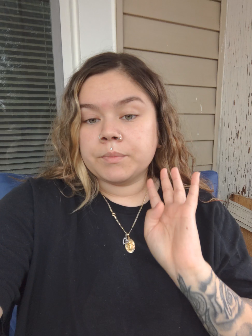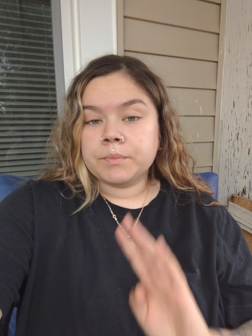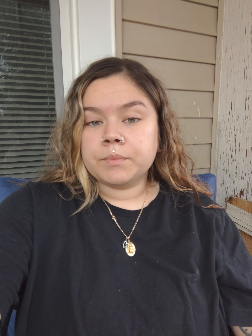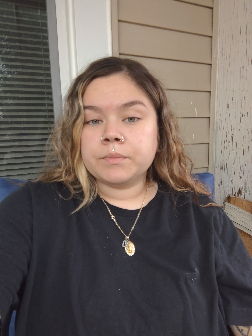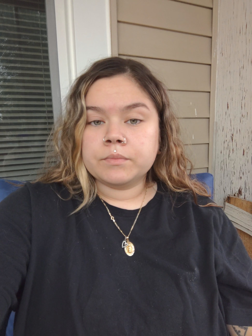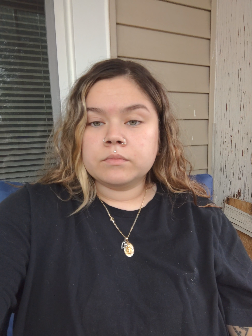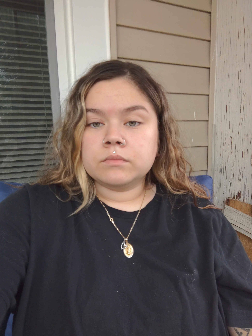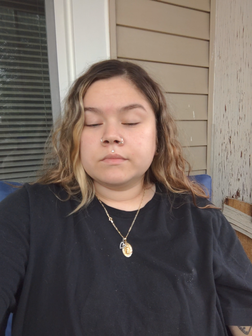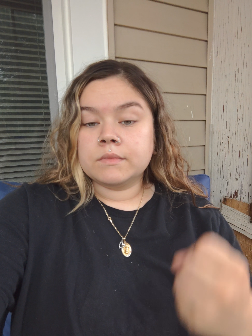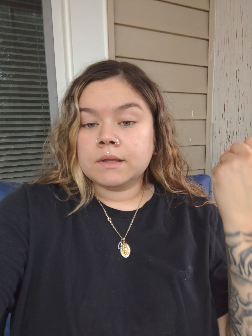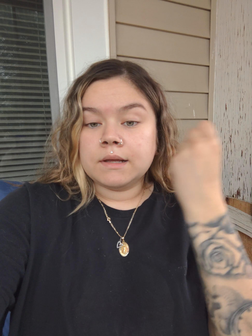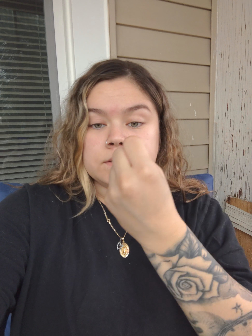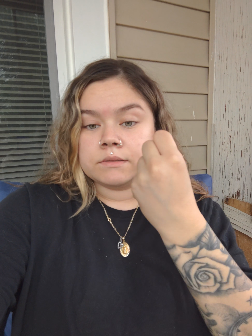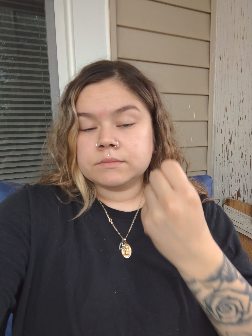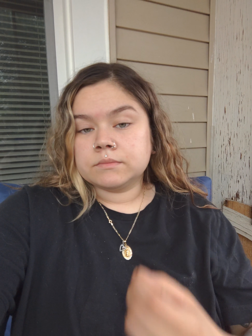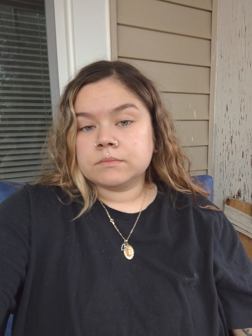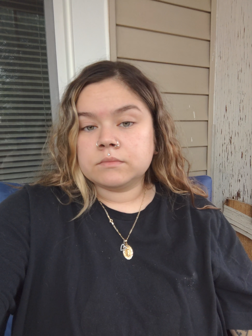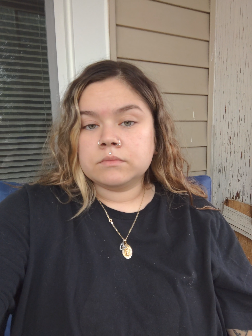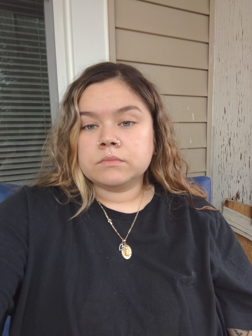hit